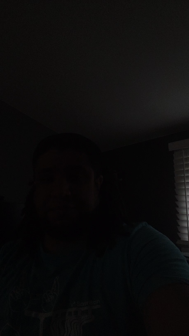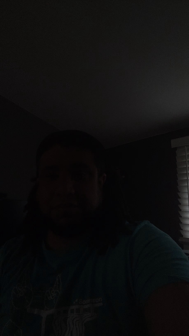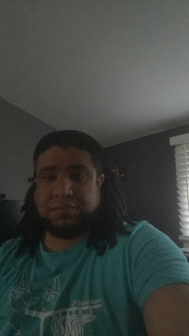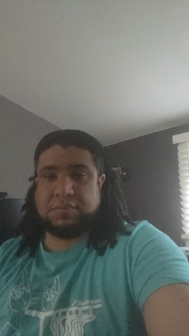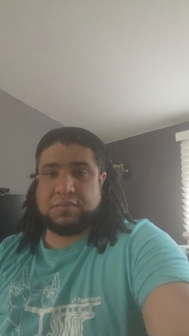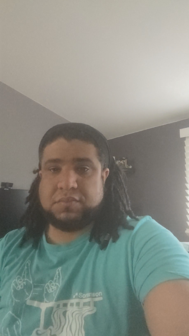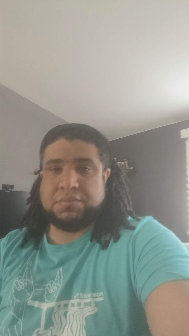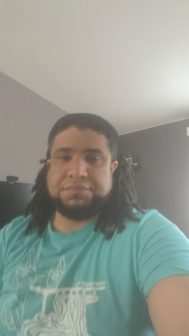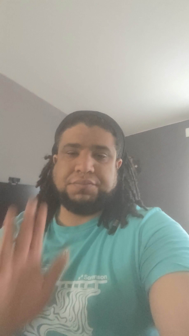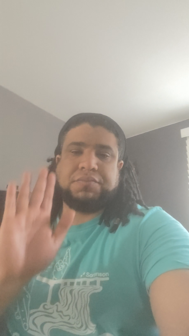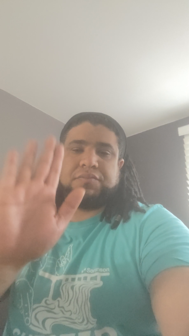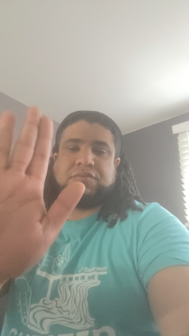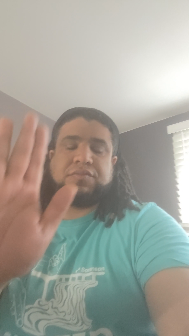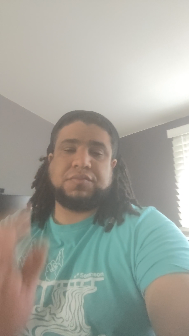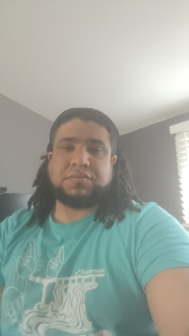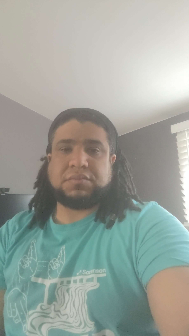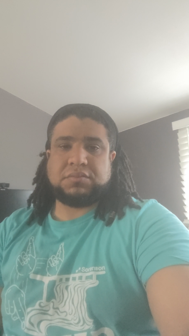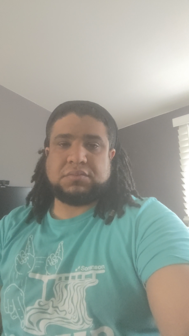push